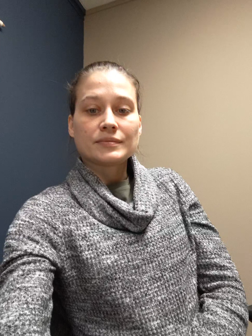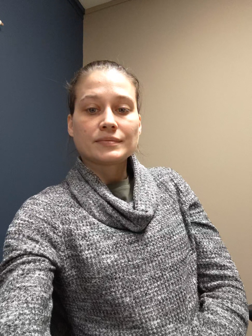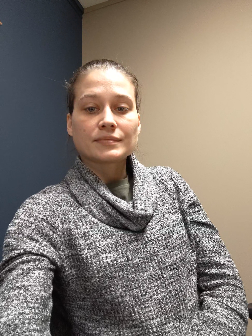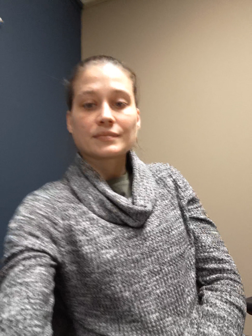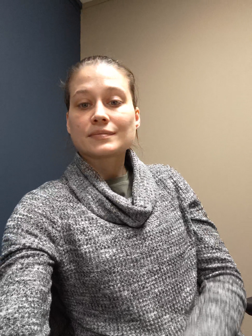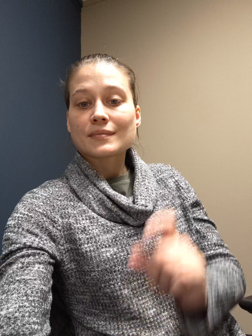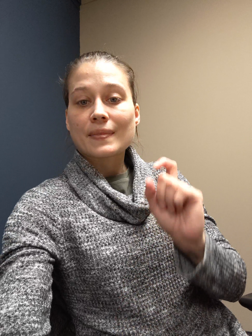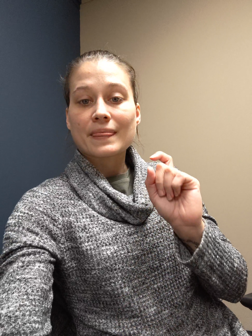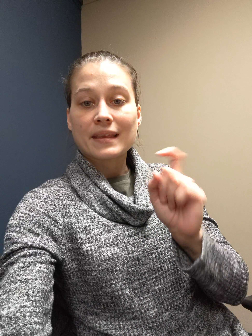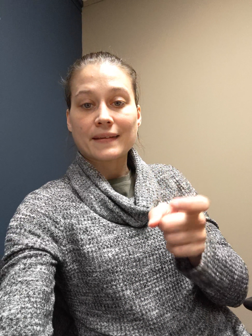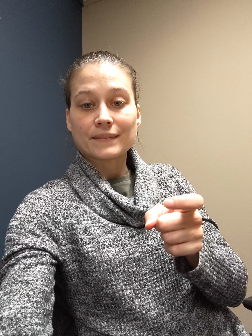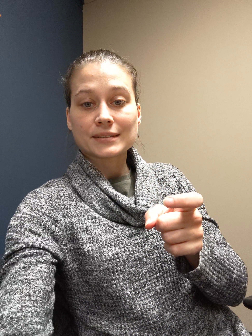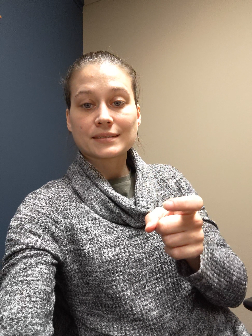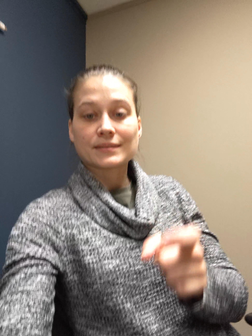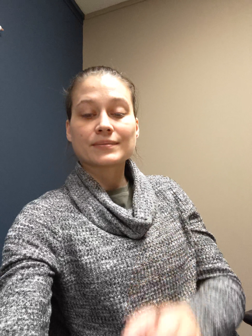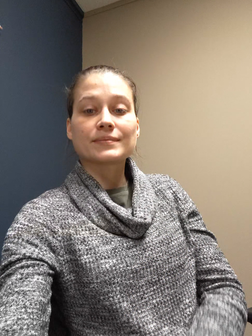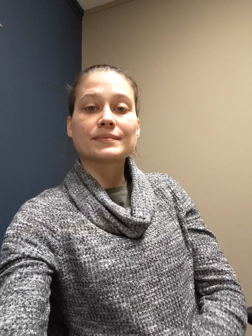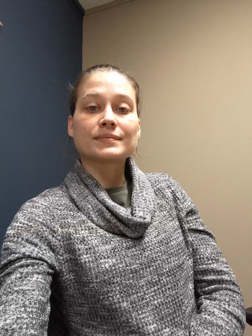gift